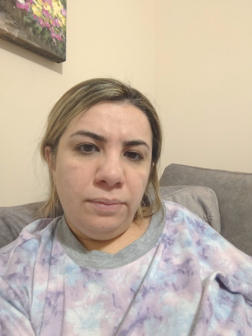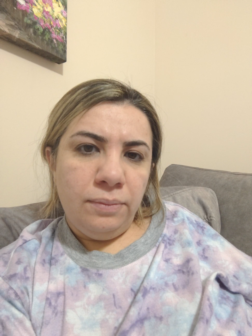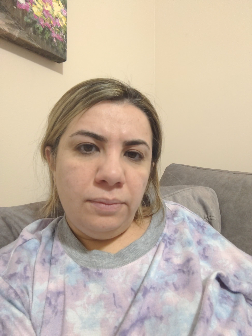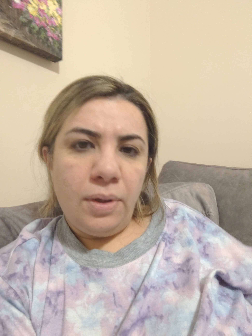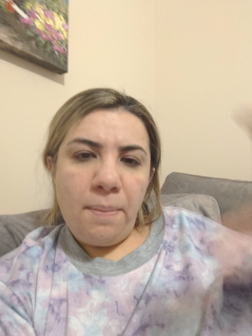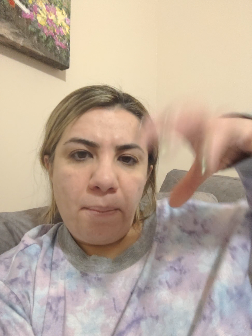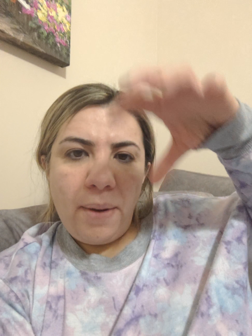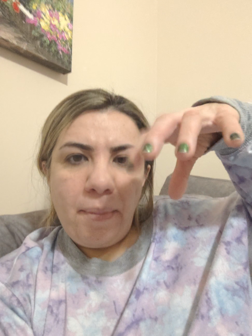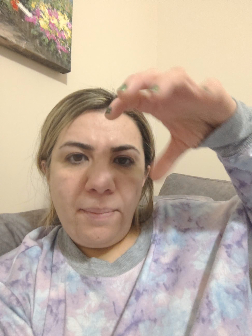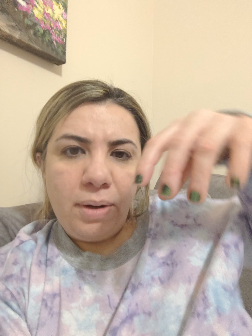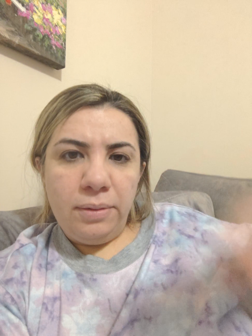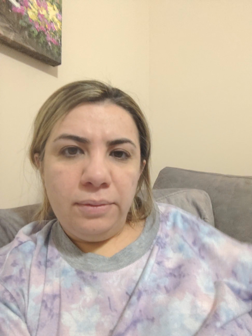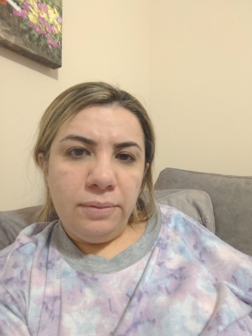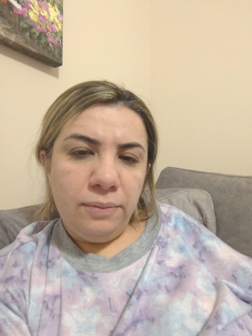rain